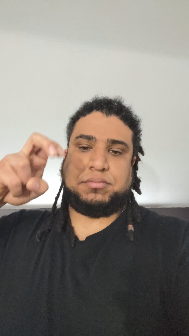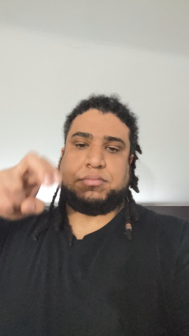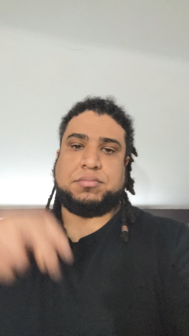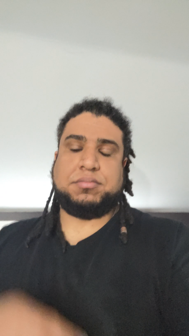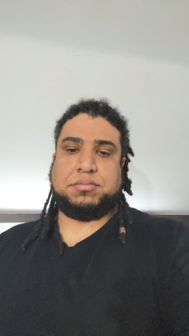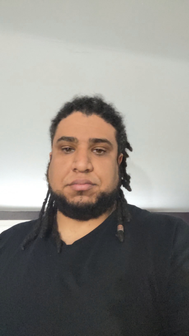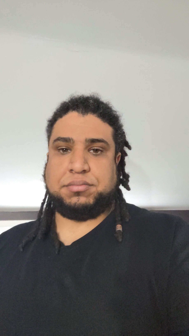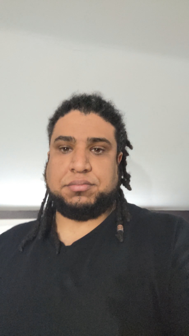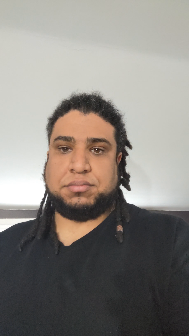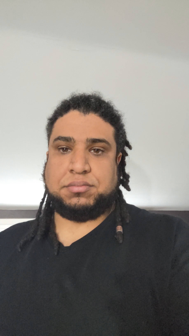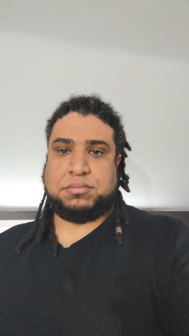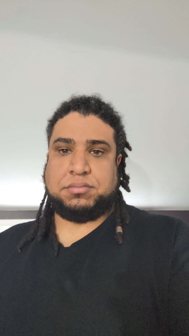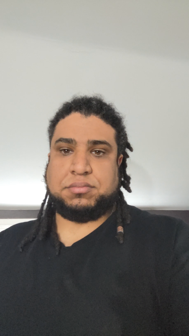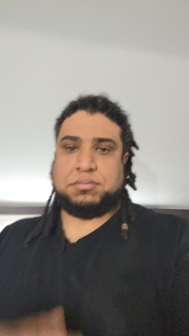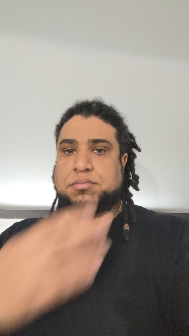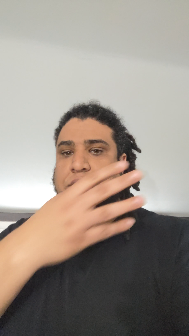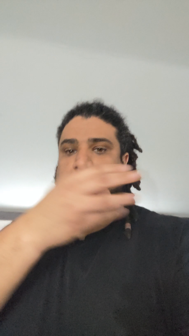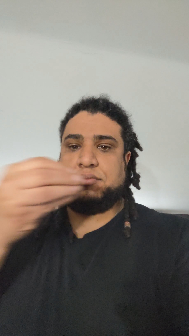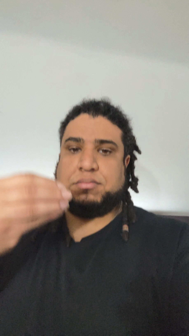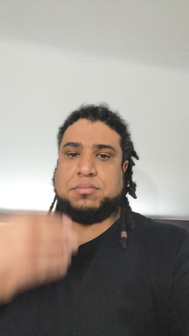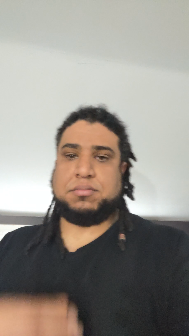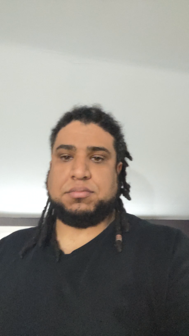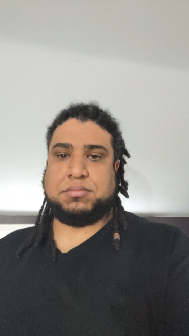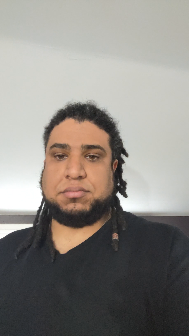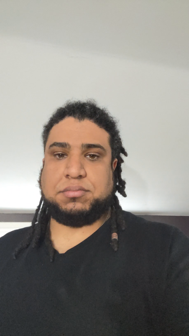and